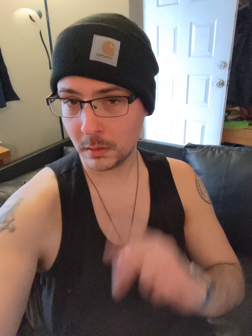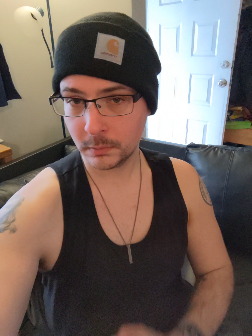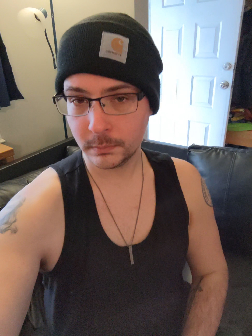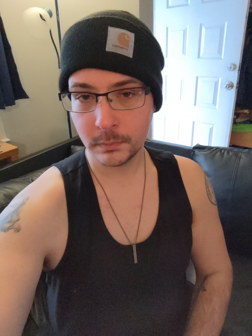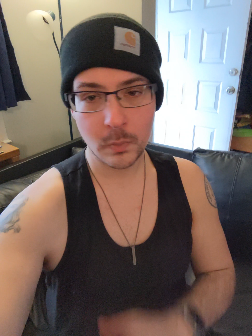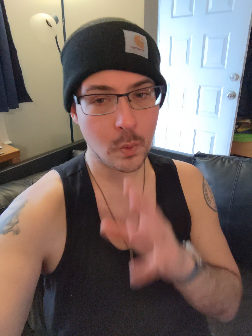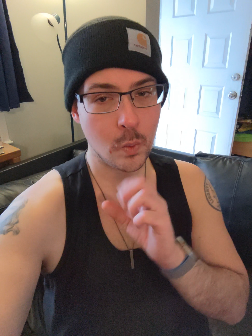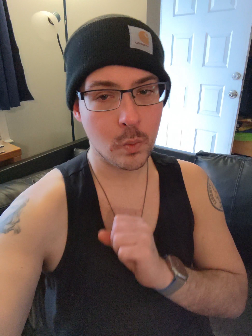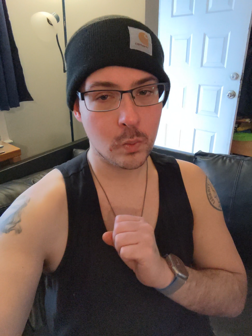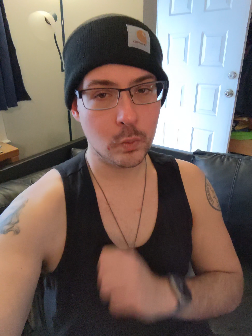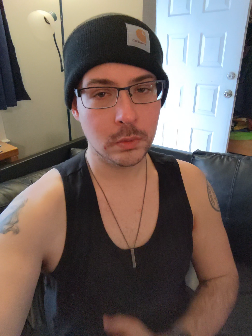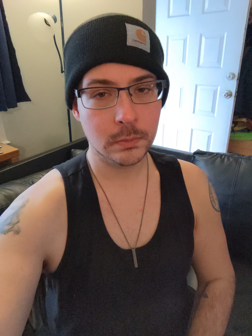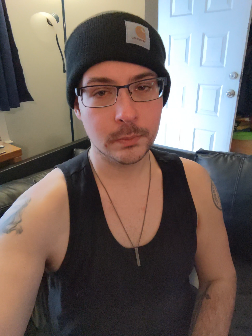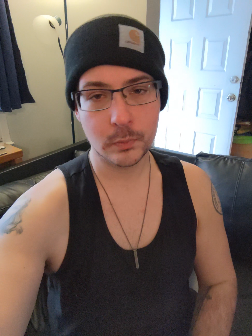old